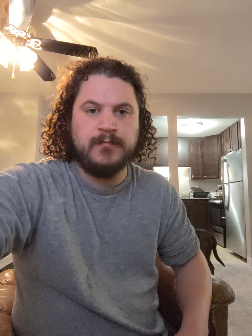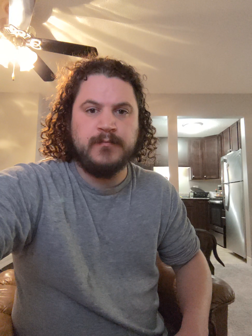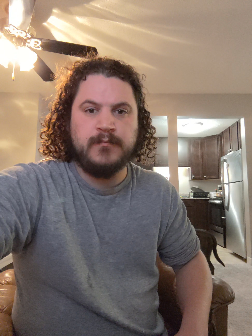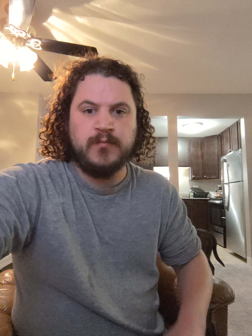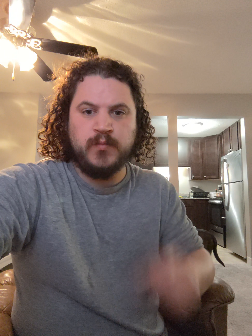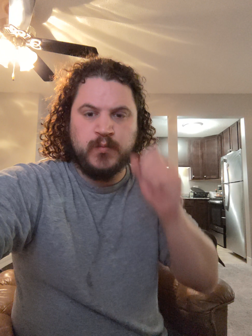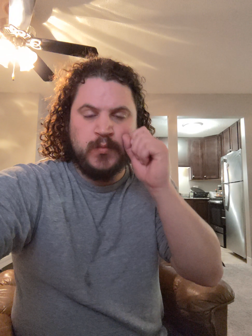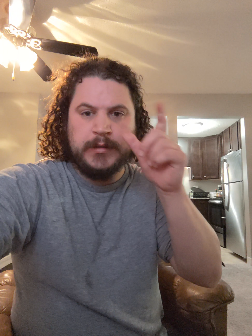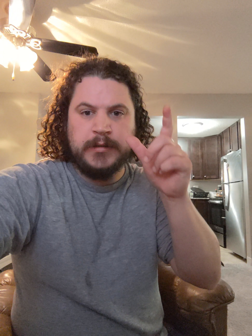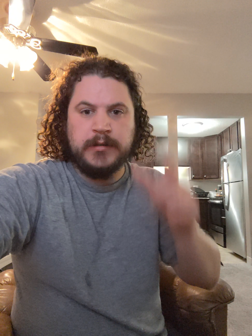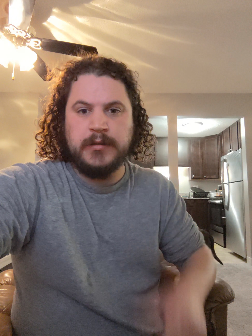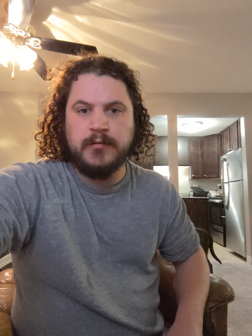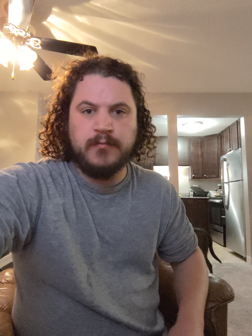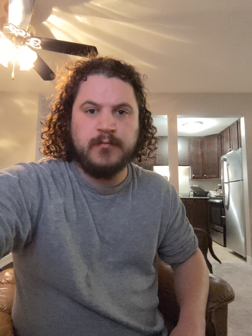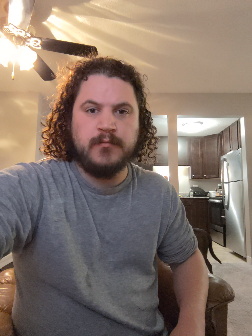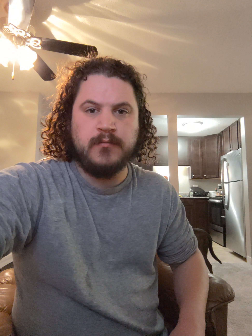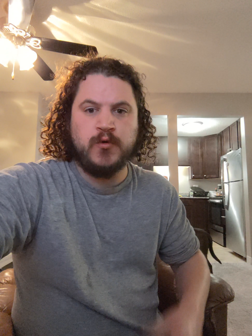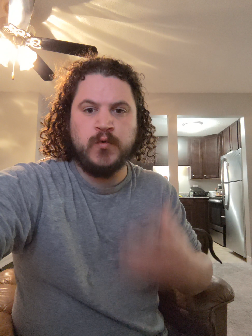awake